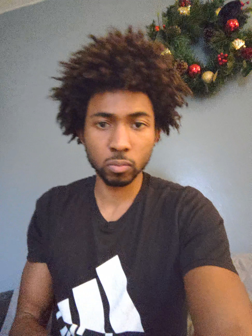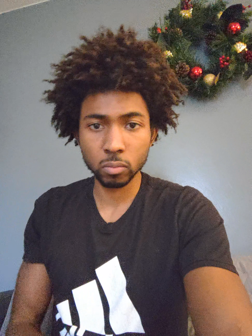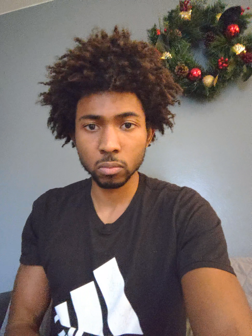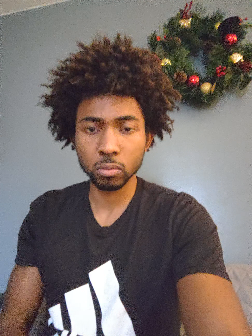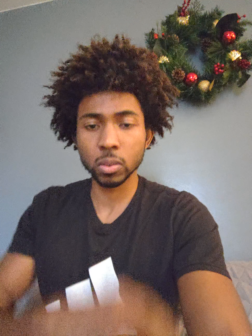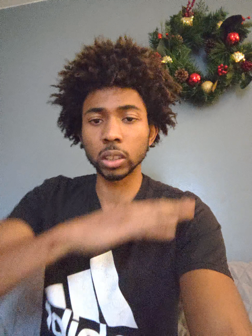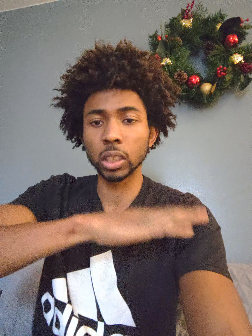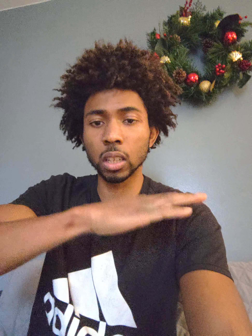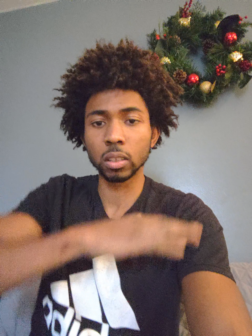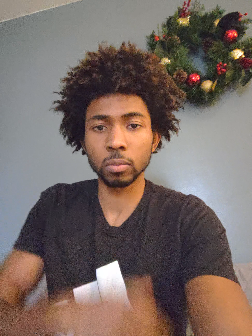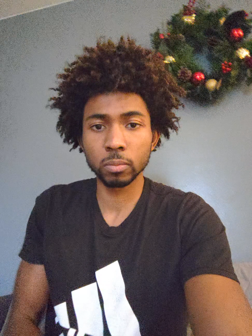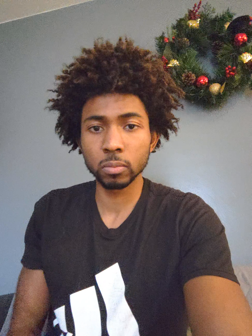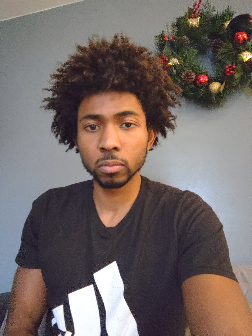table